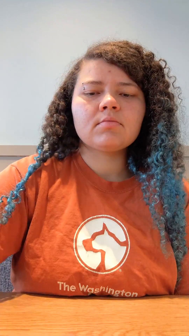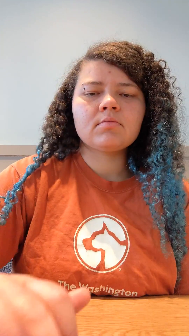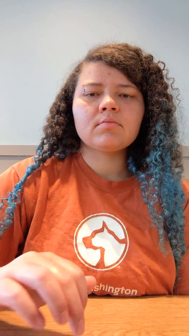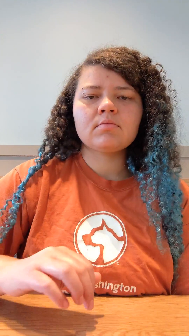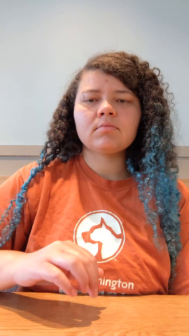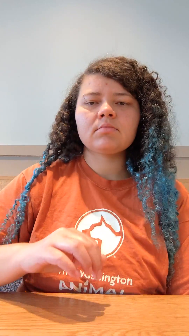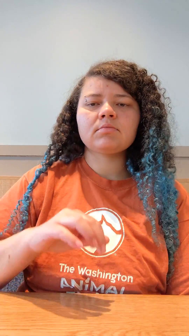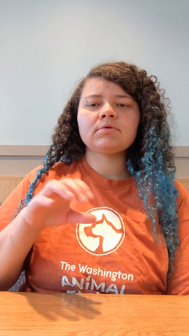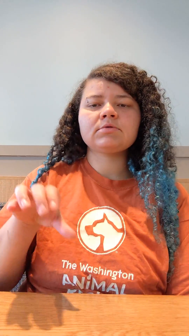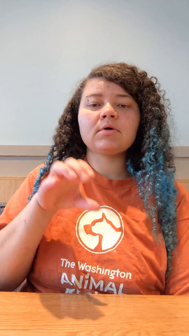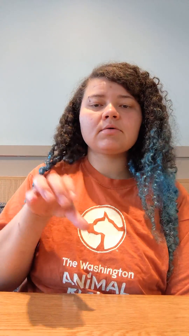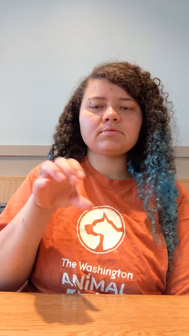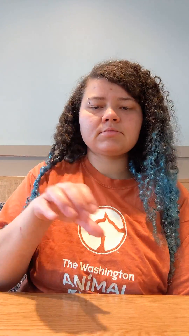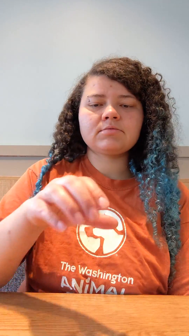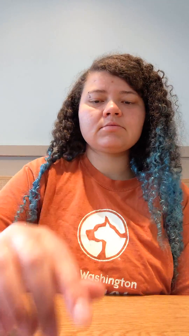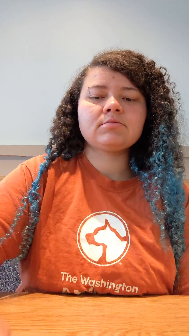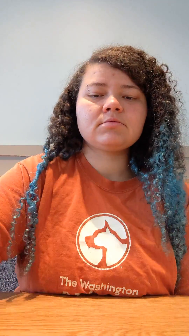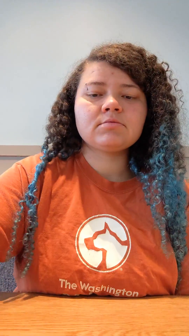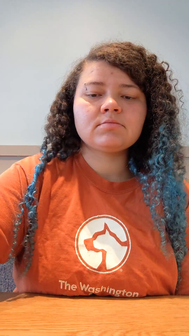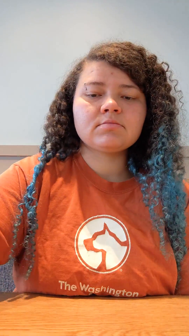does